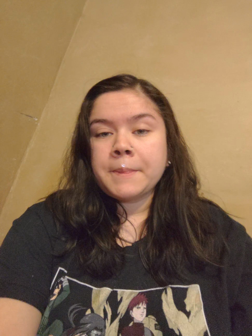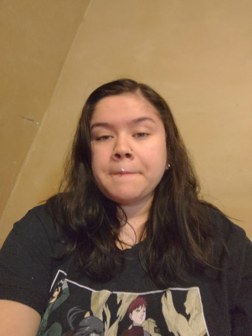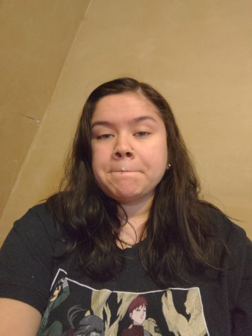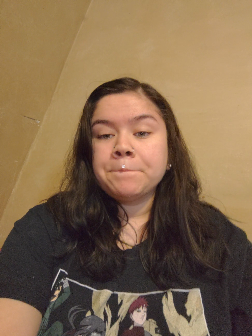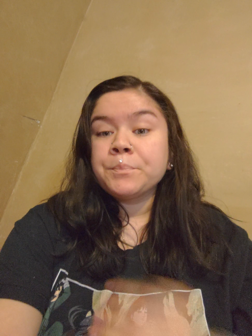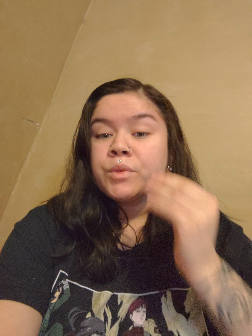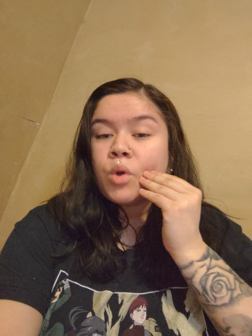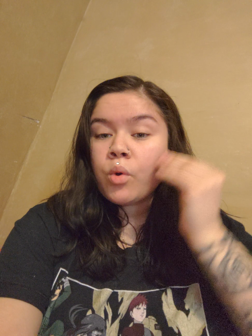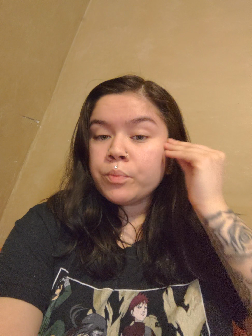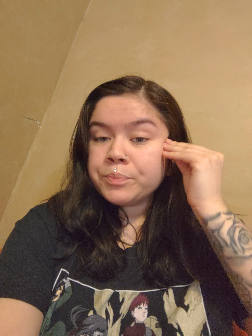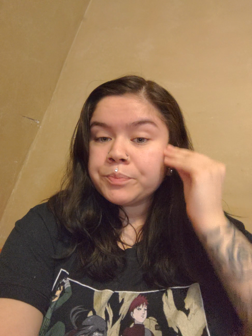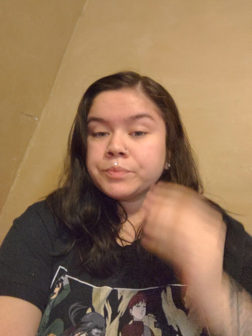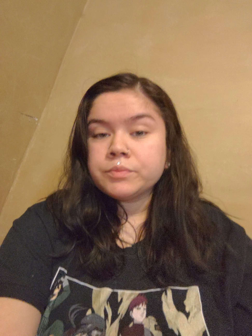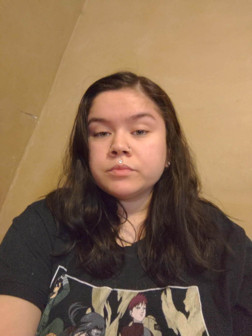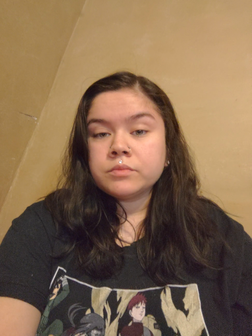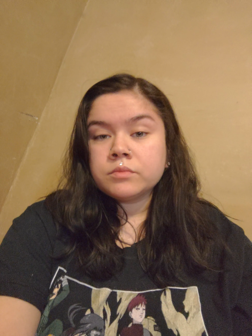home